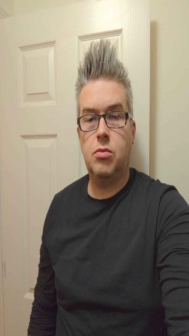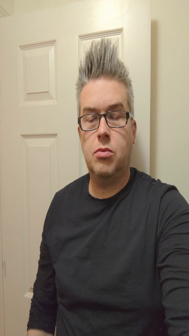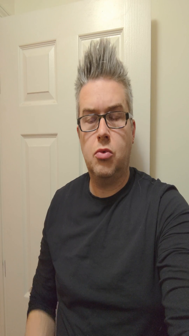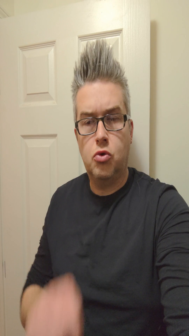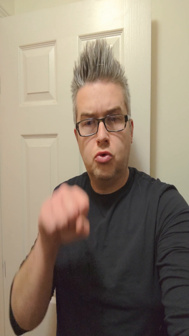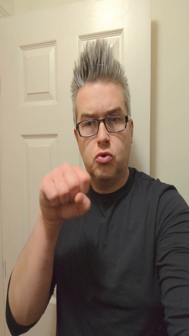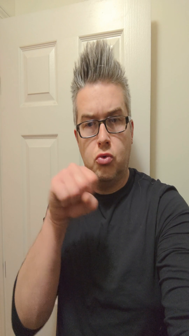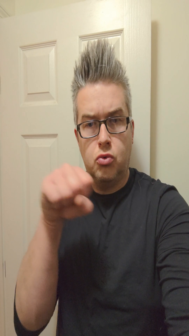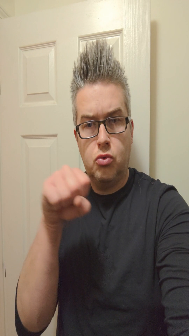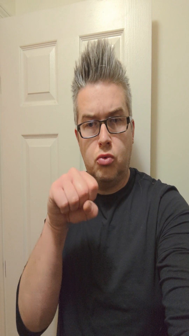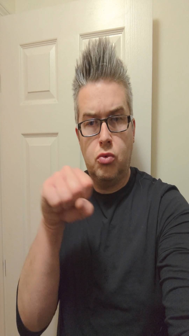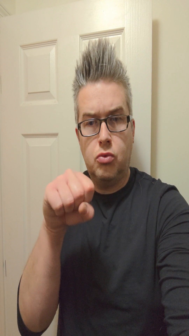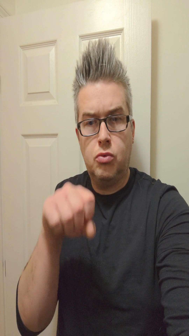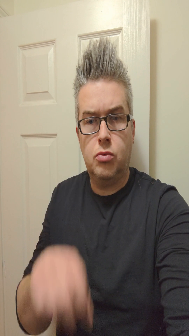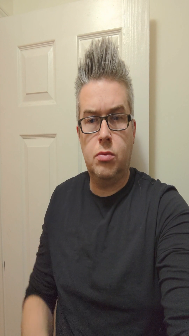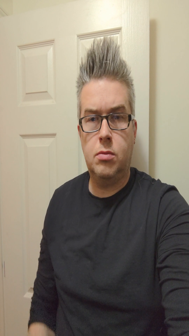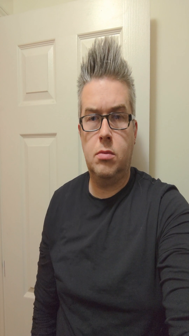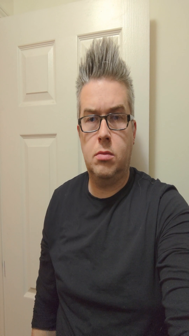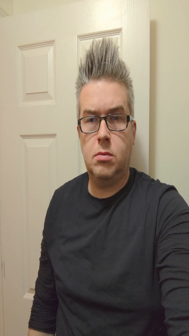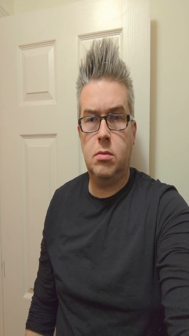shoe